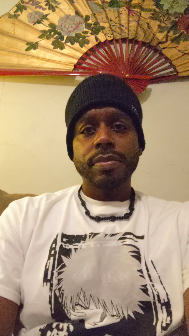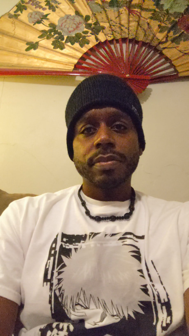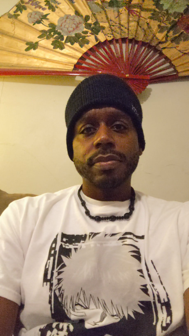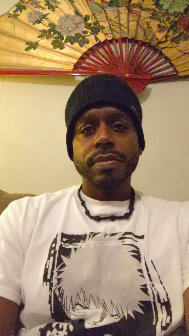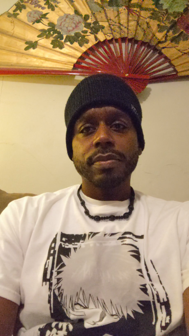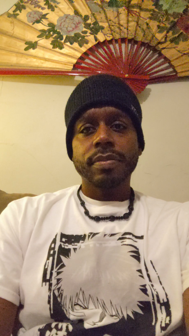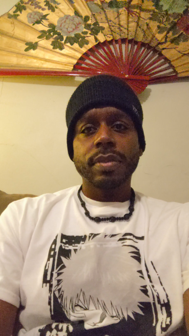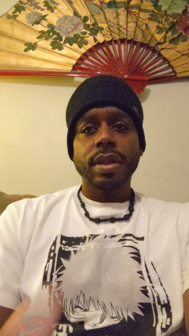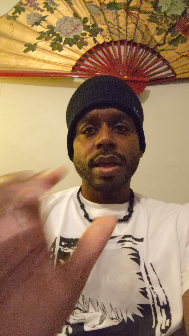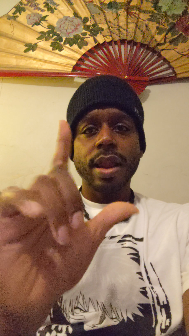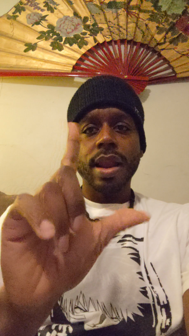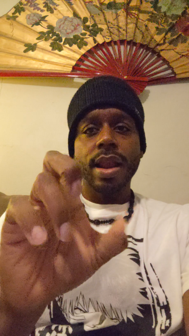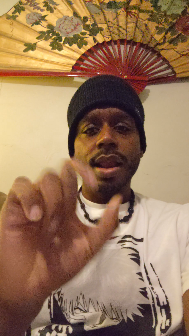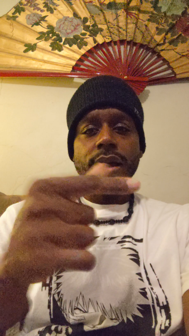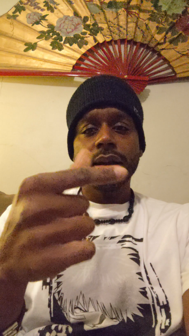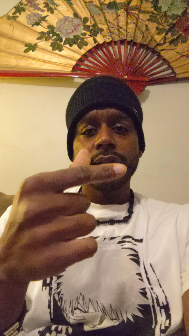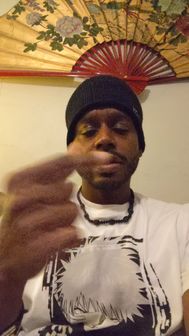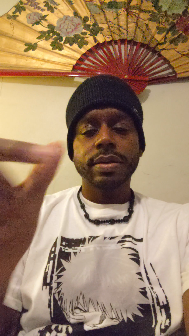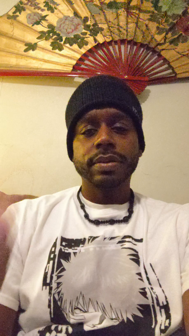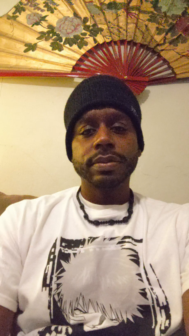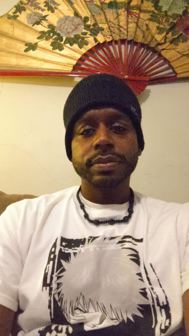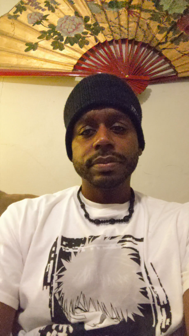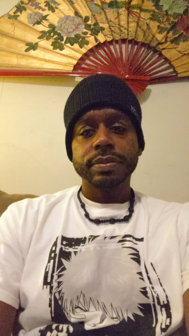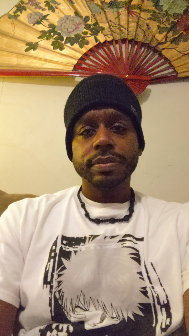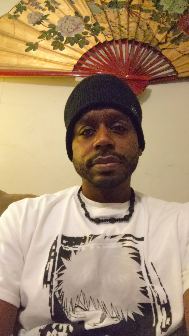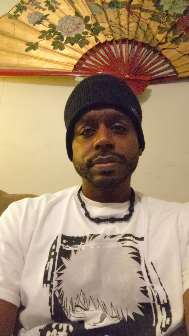leg